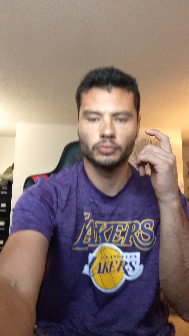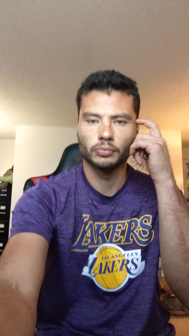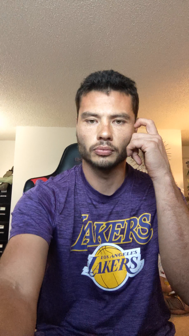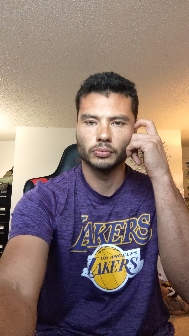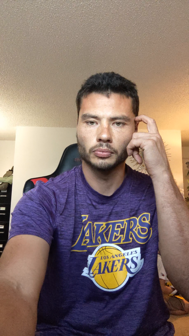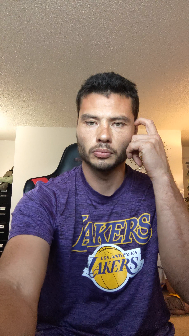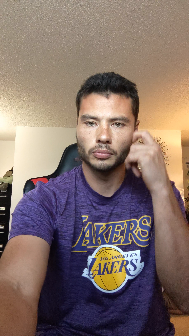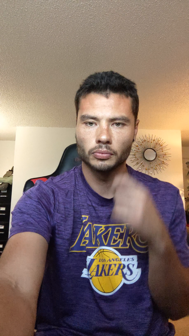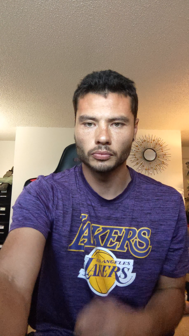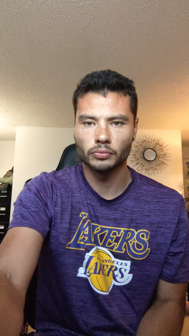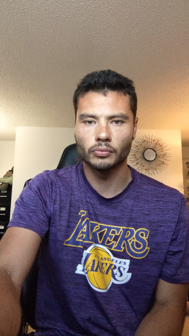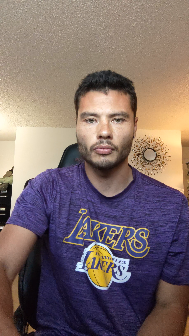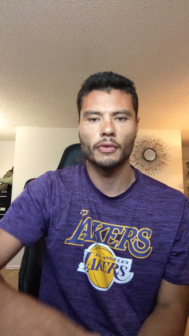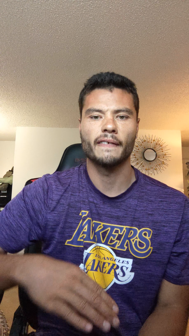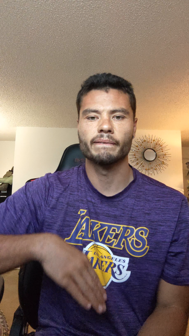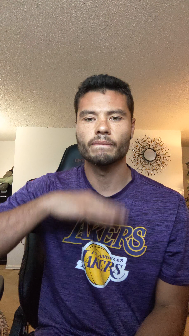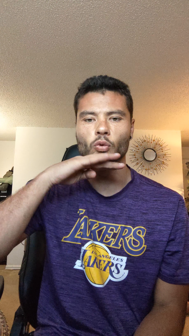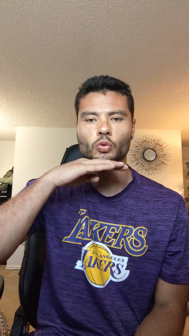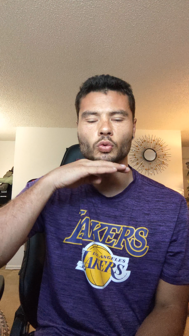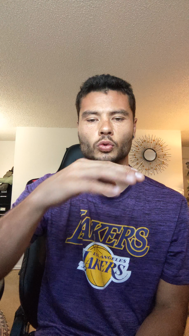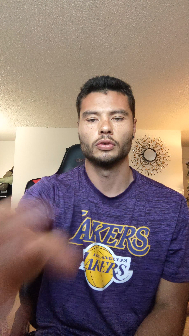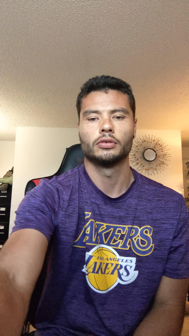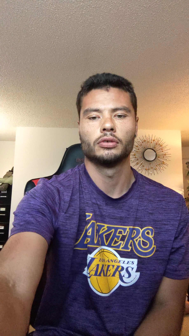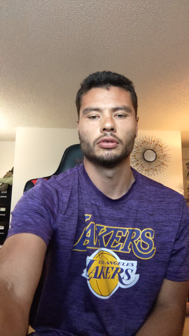full